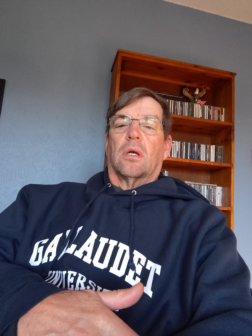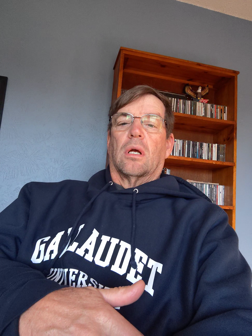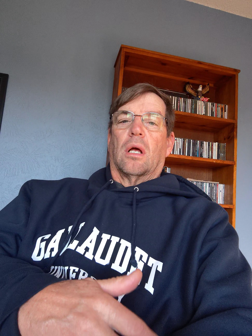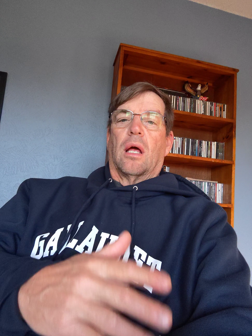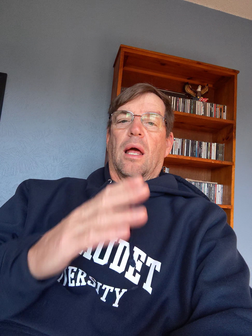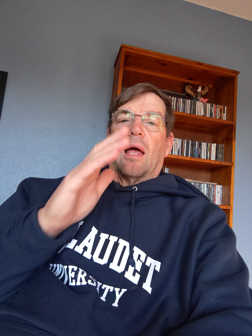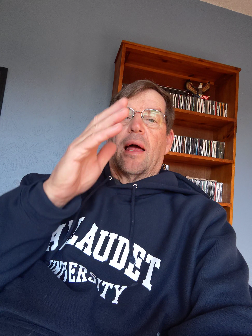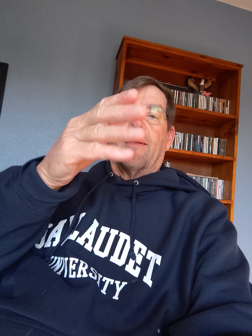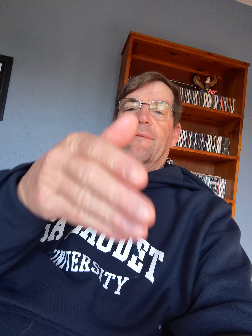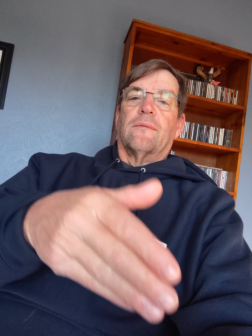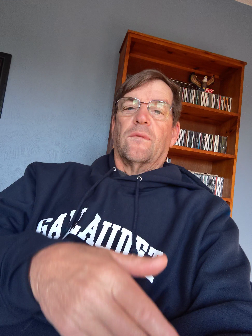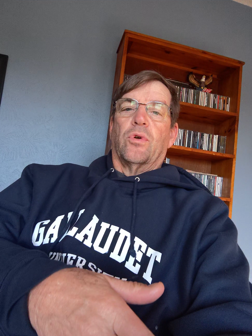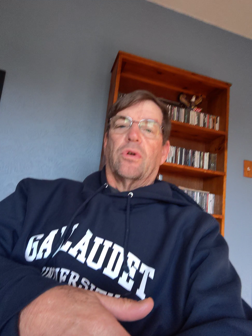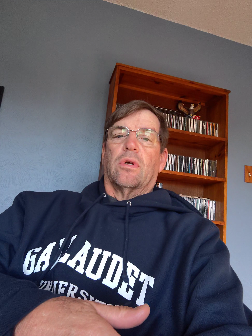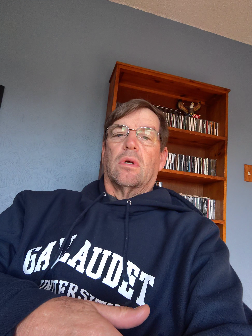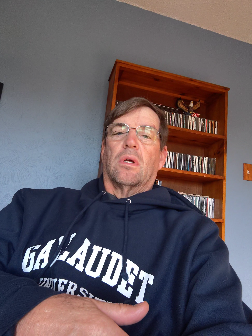after